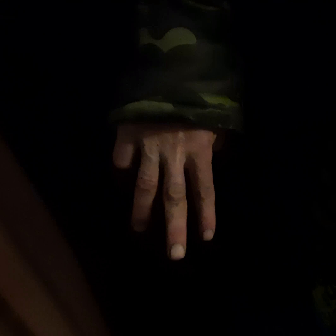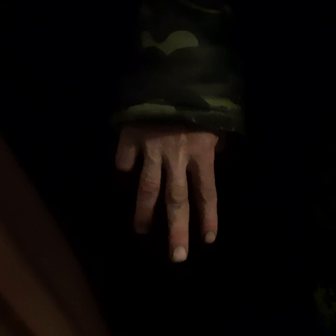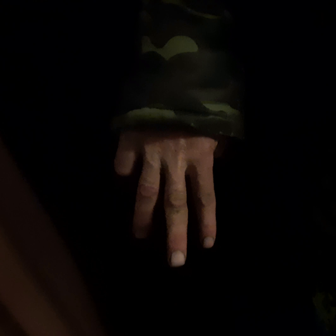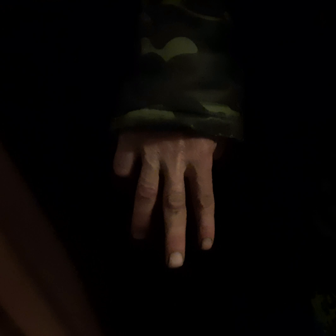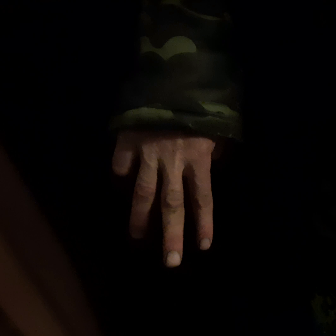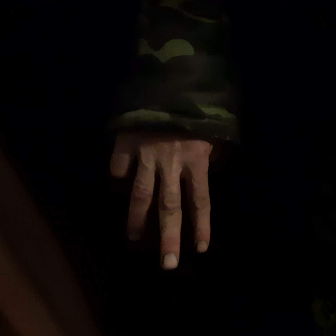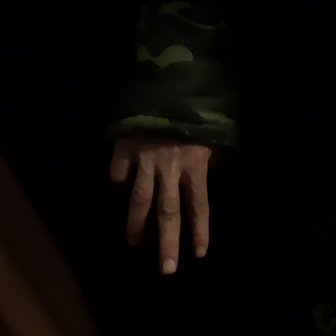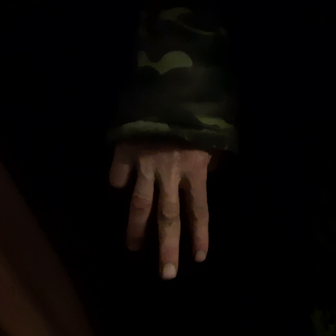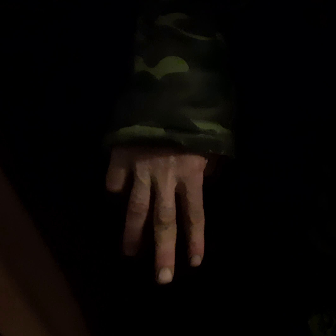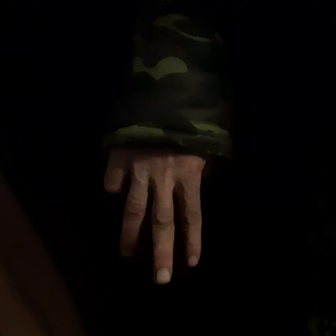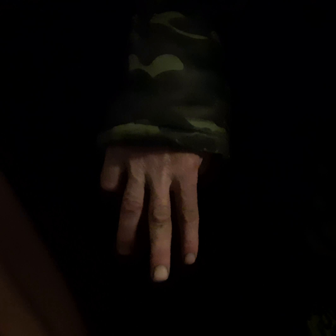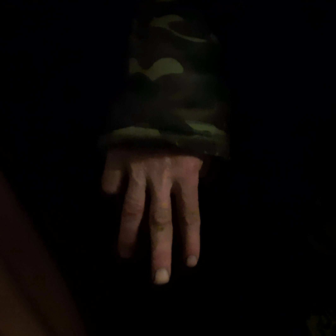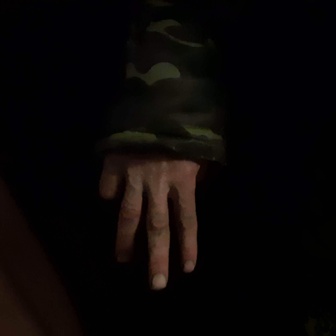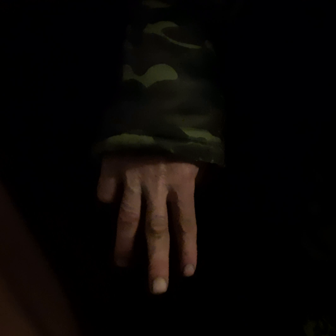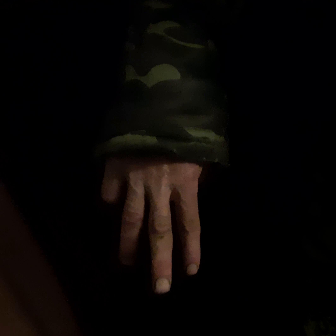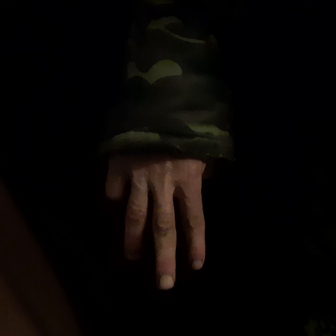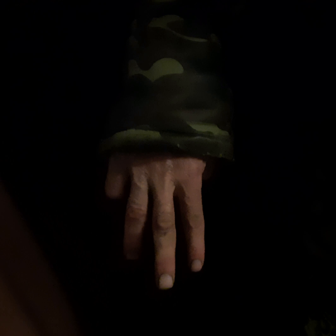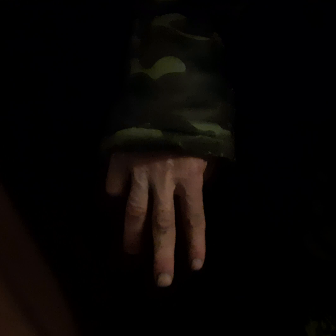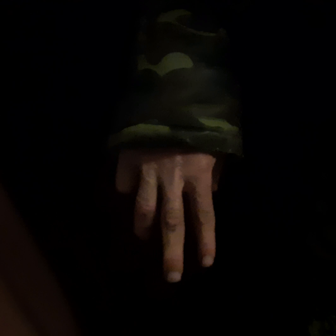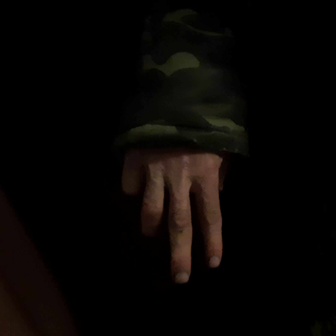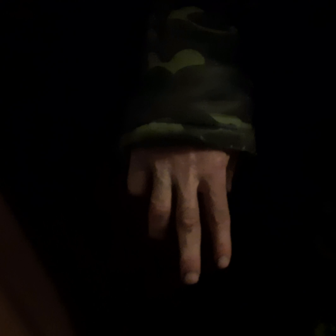М